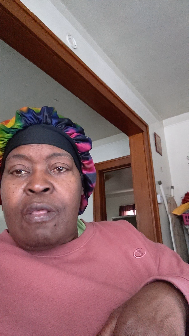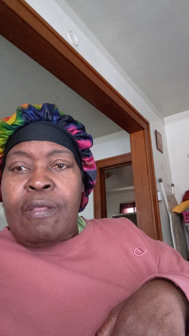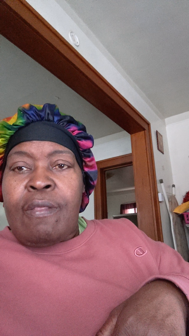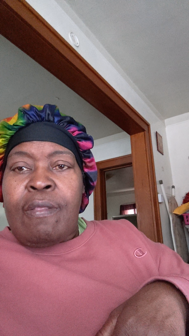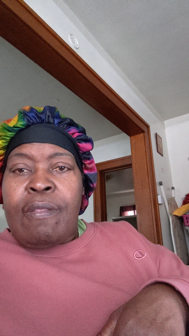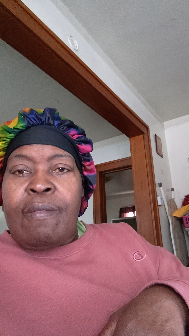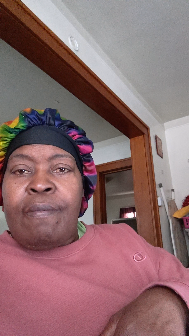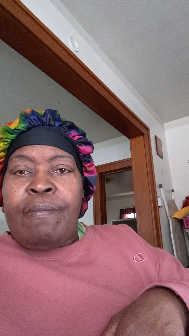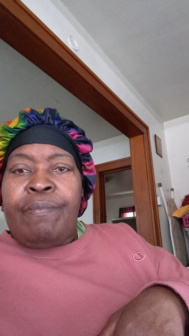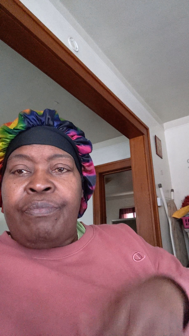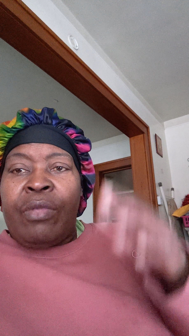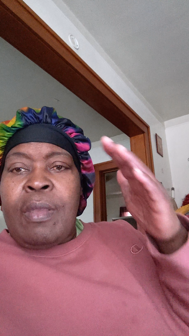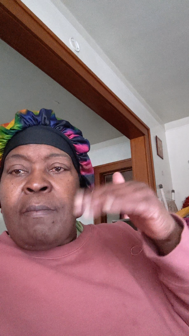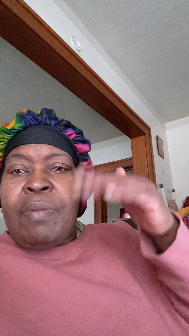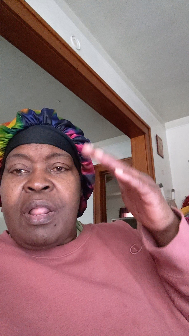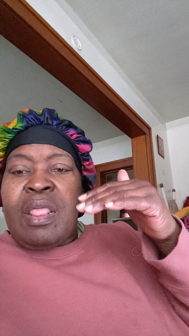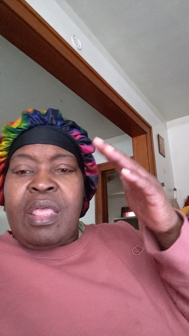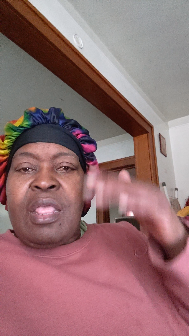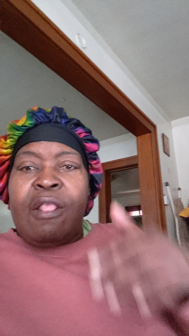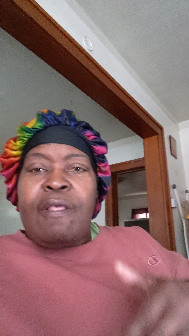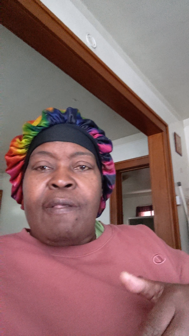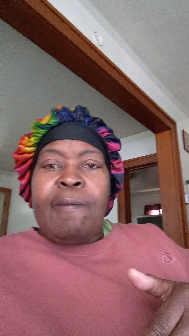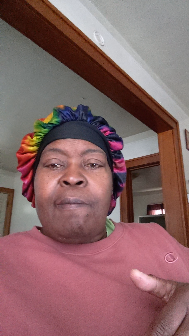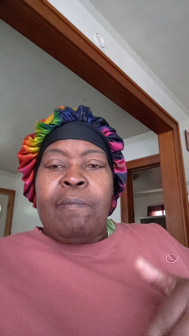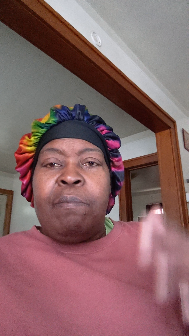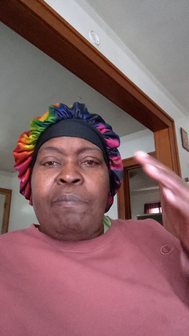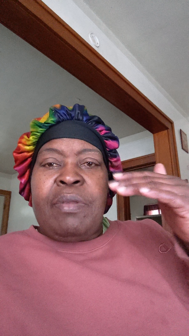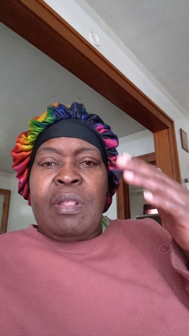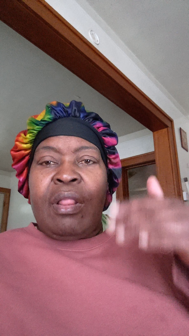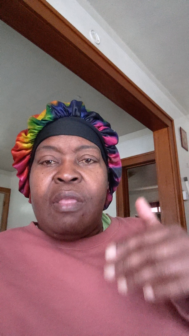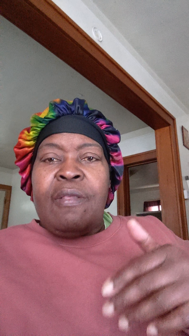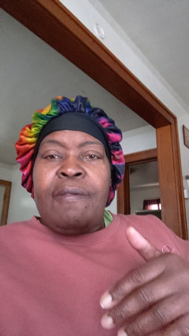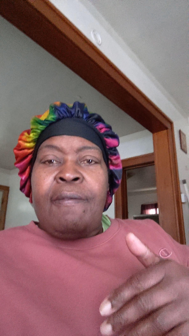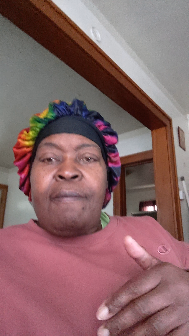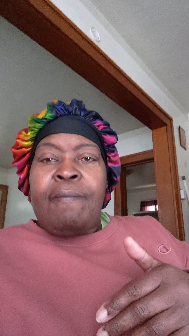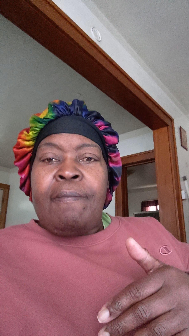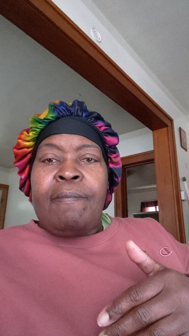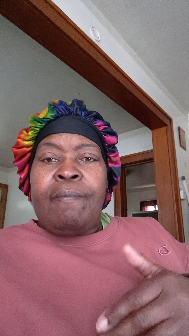build